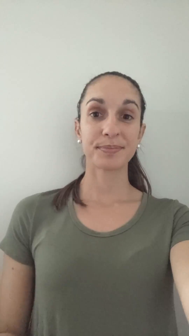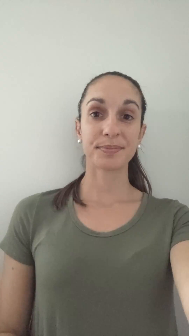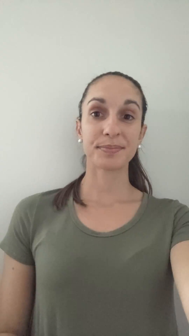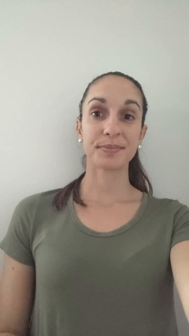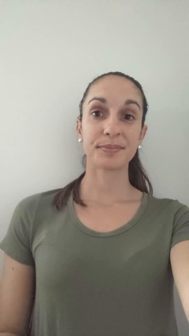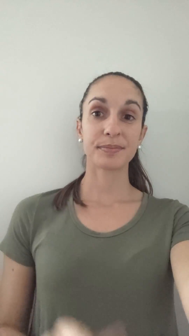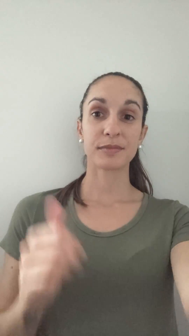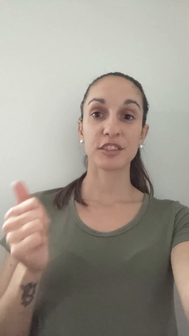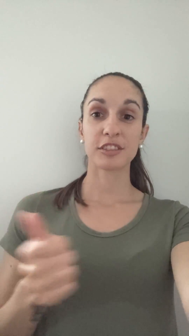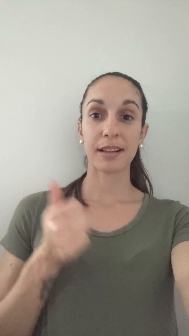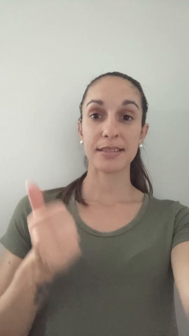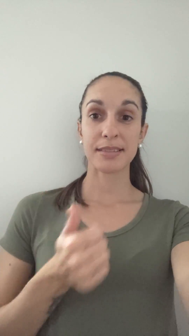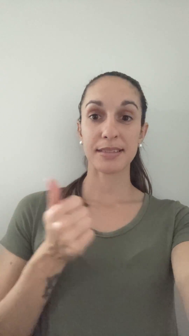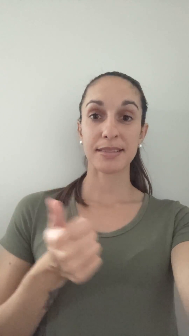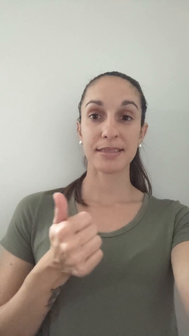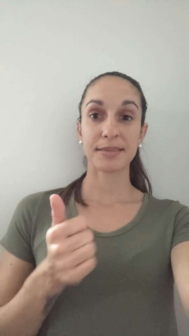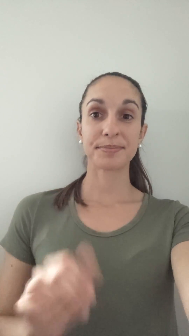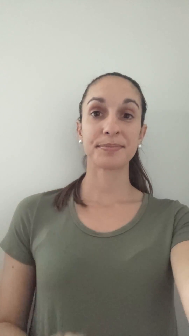chase